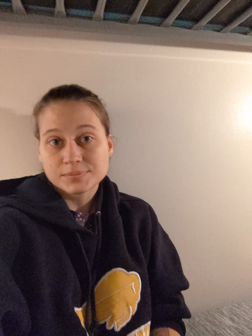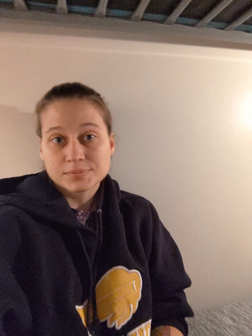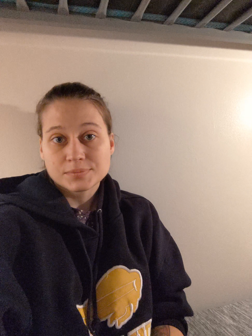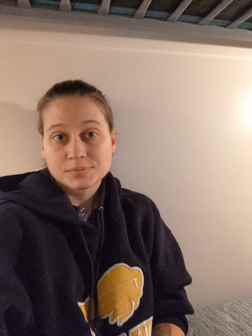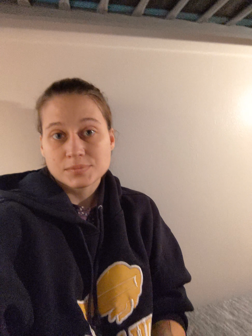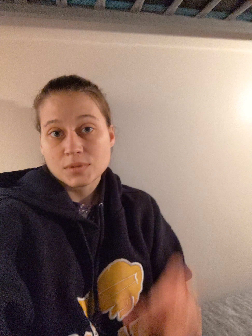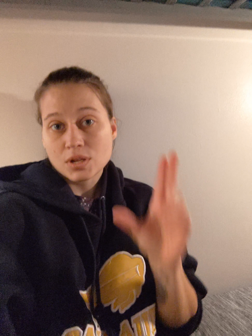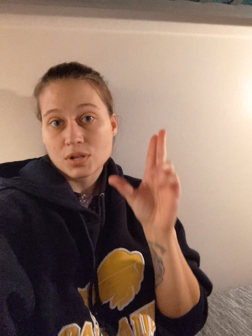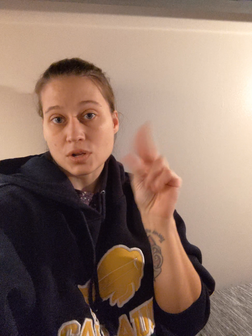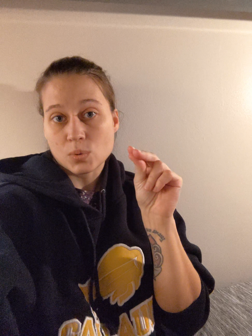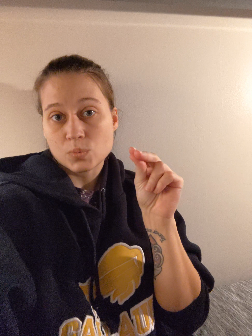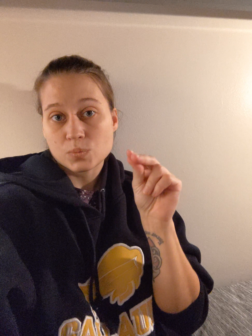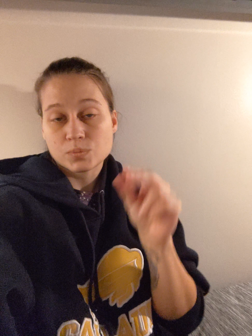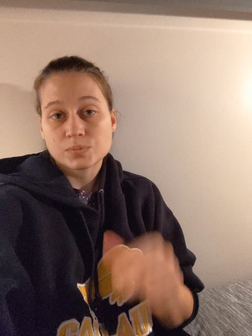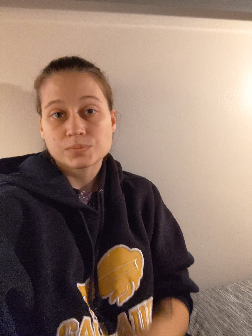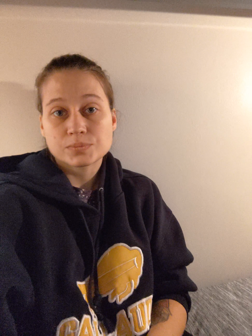no